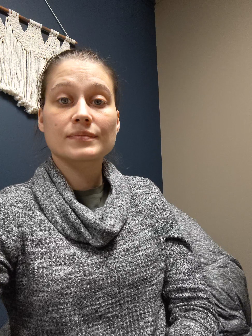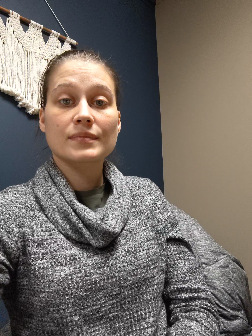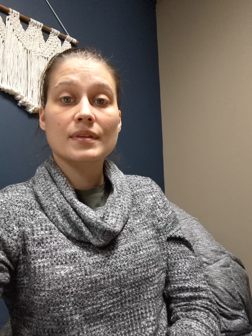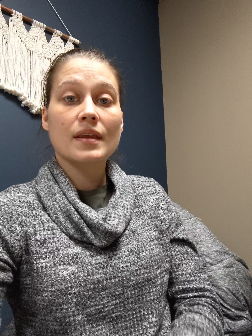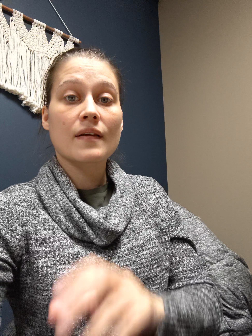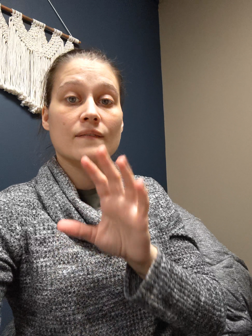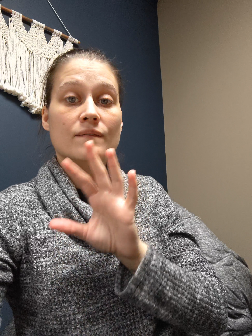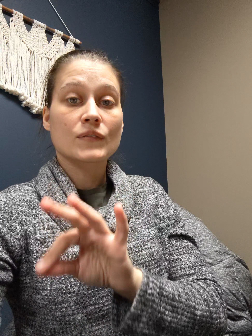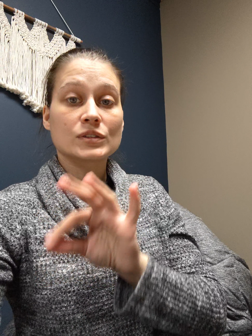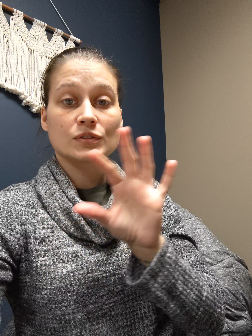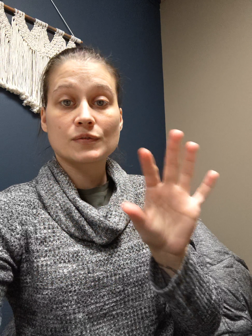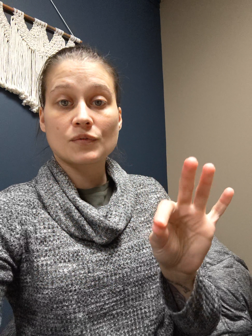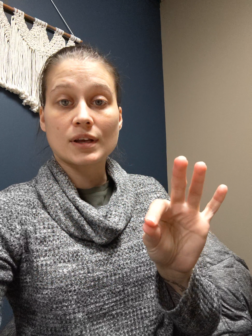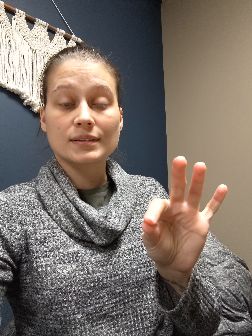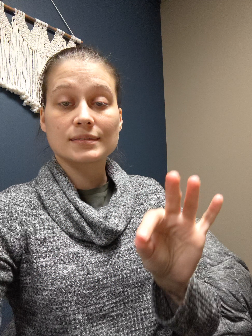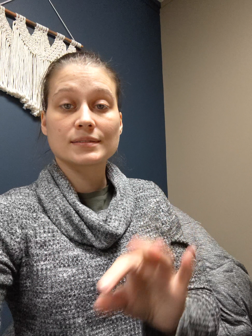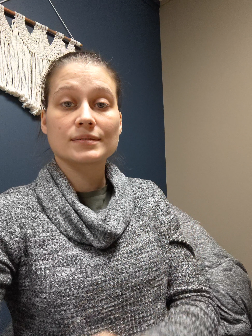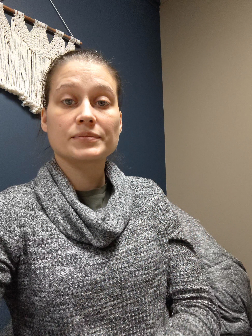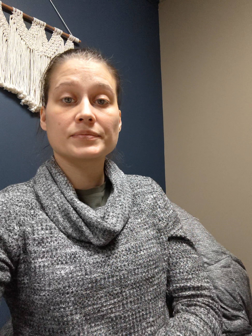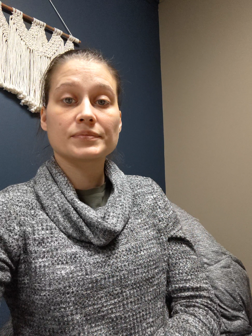french fries